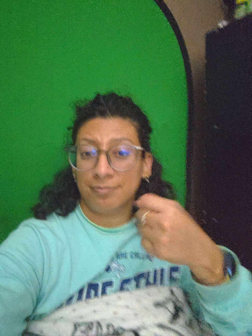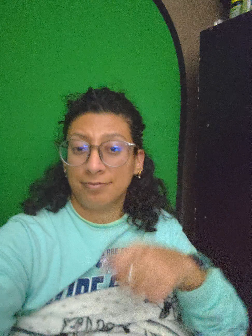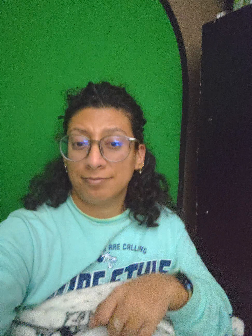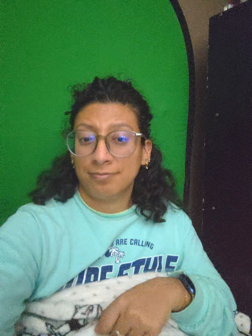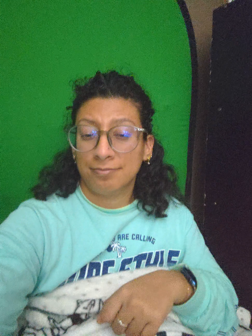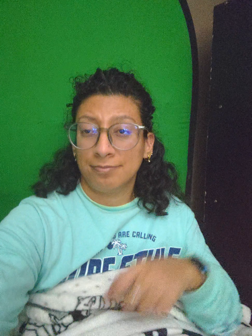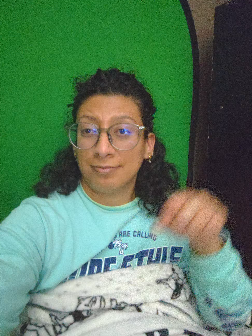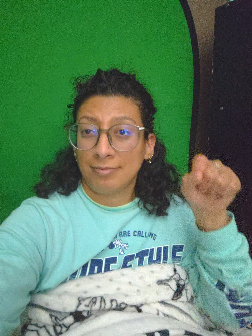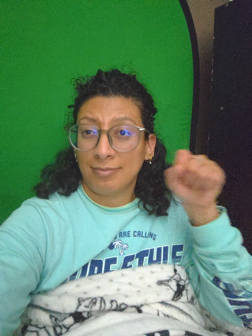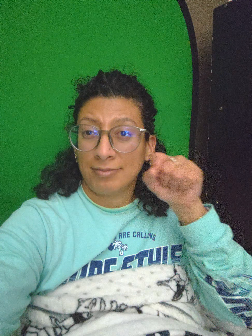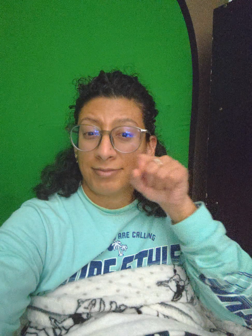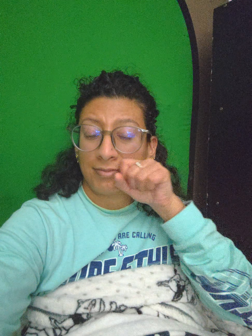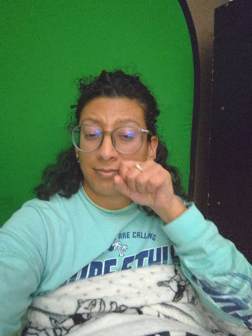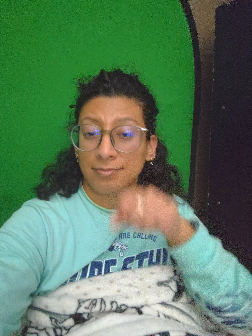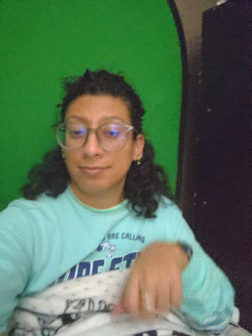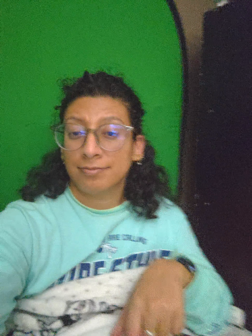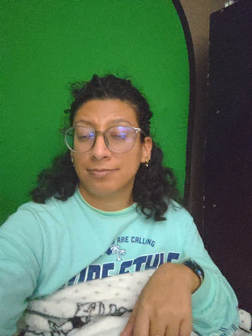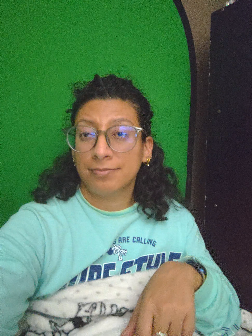carrot